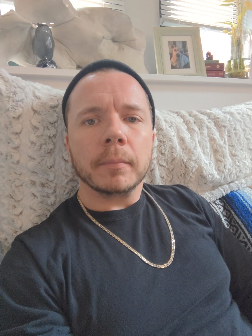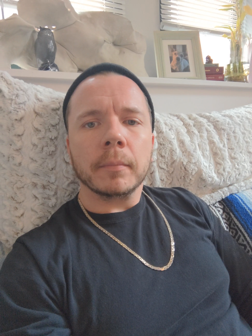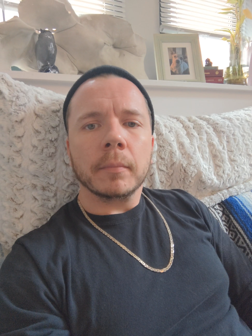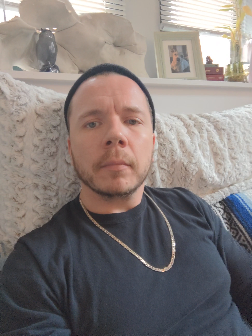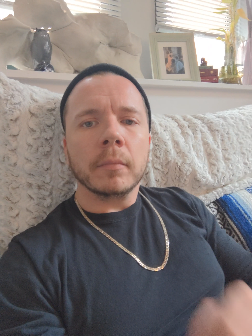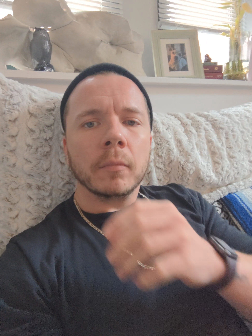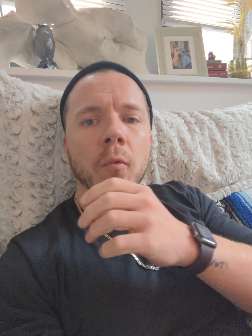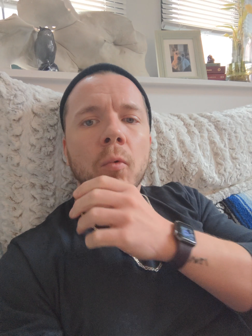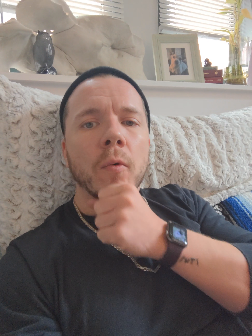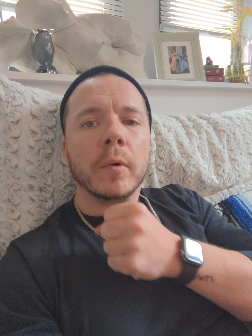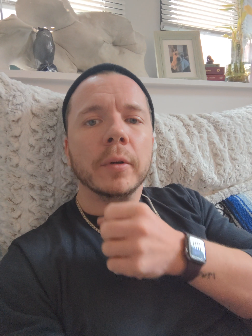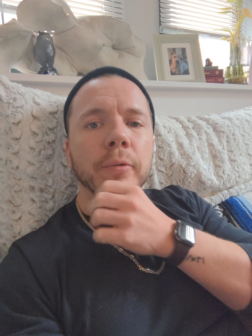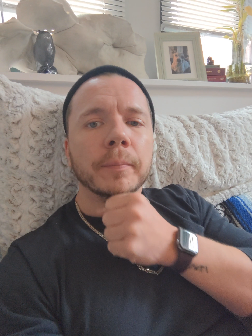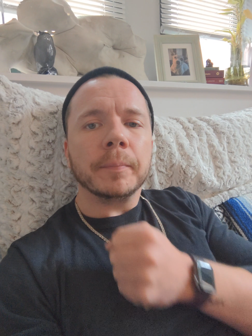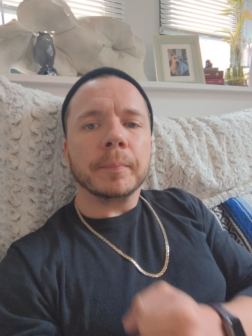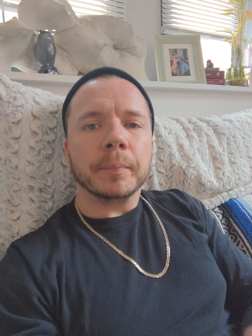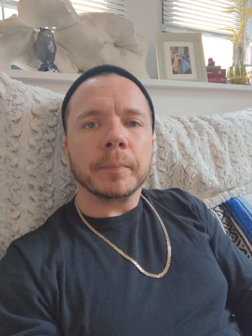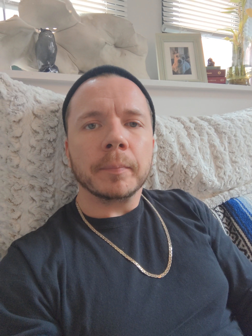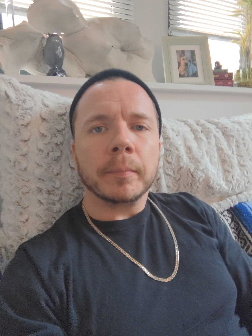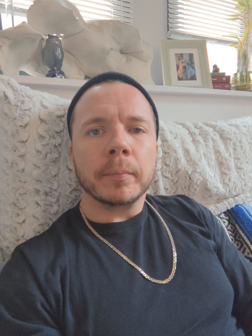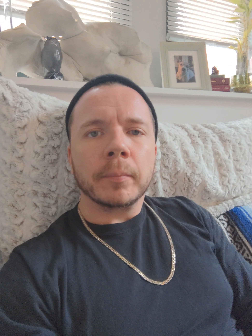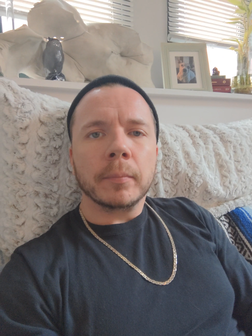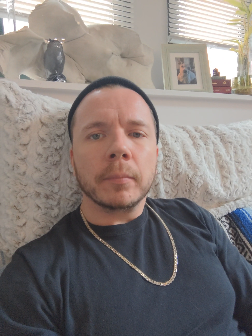orange